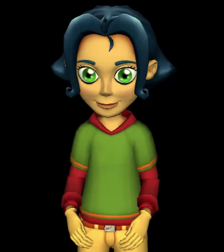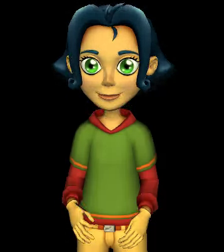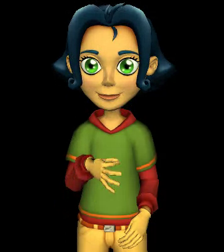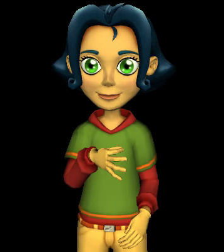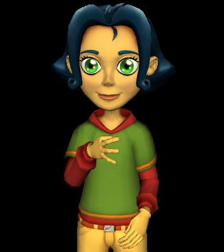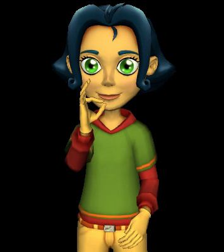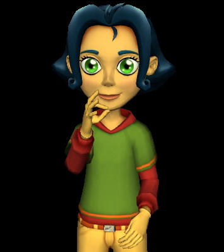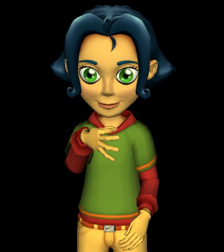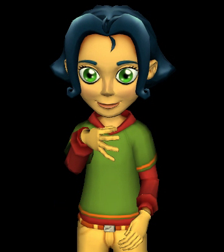فنجان